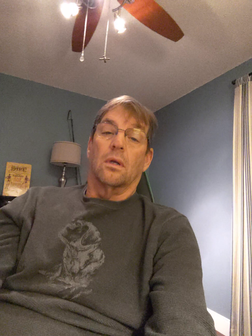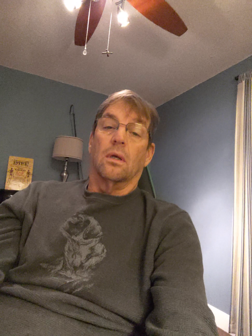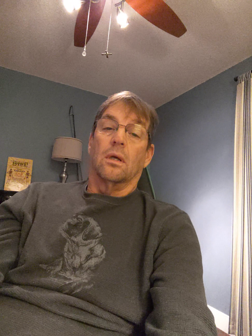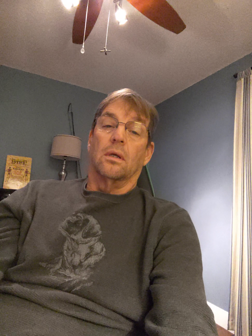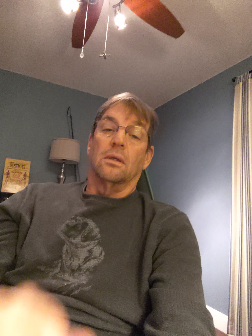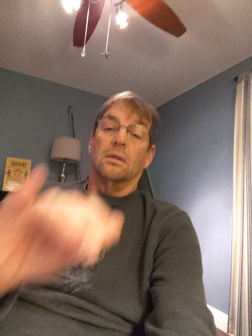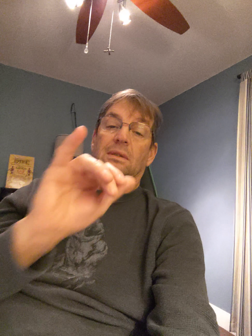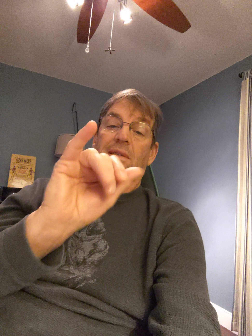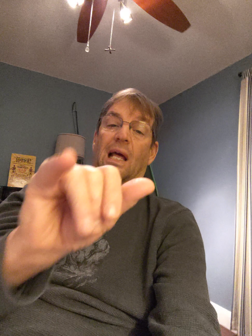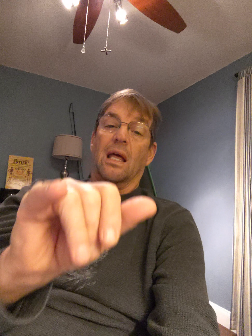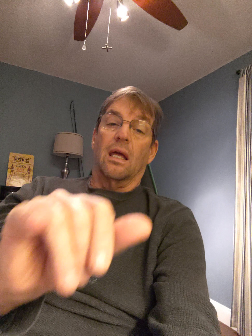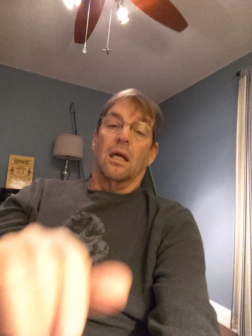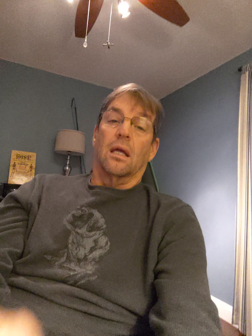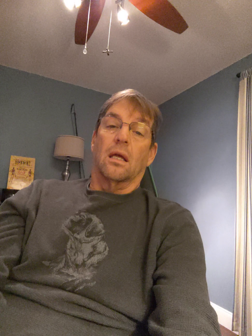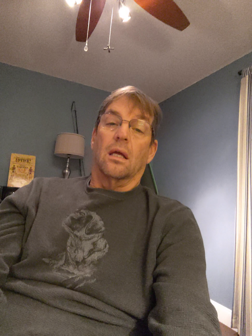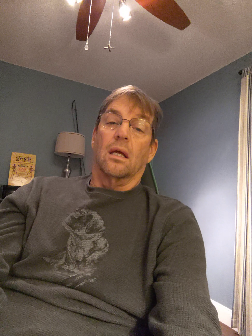stay